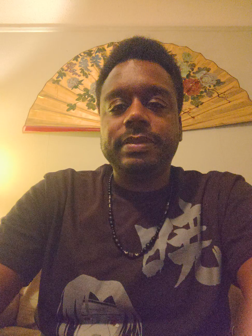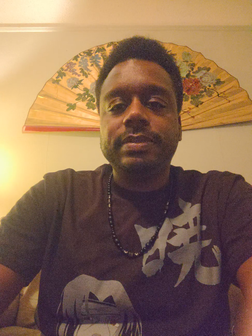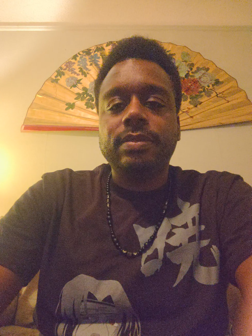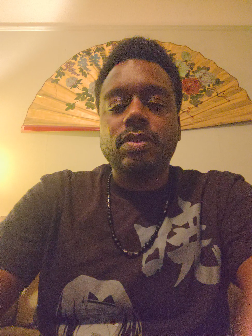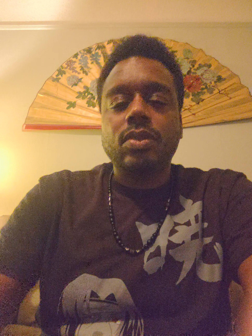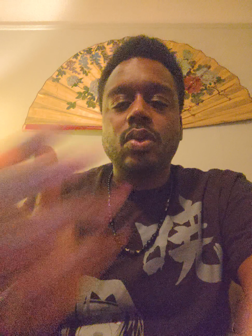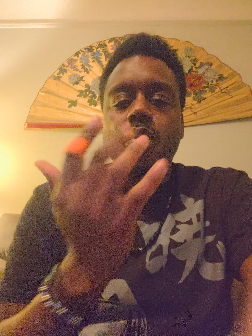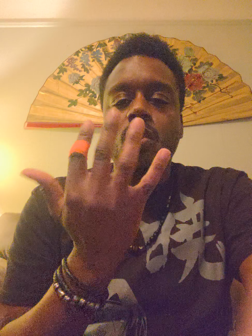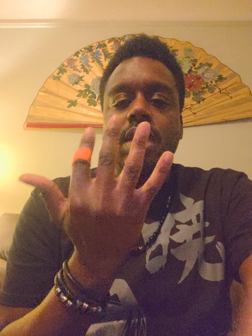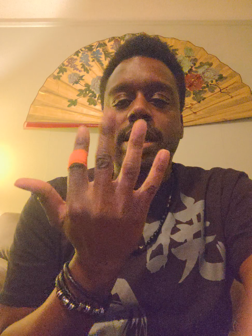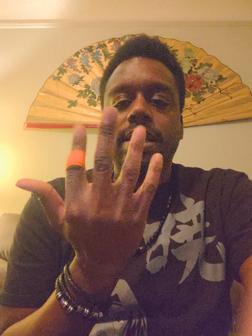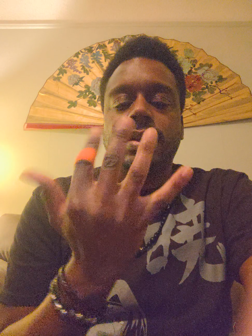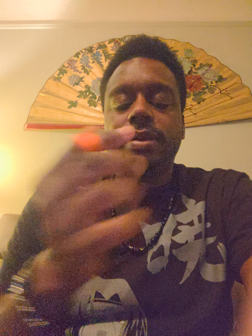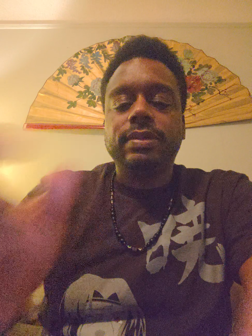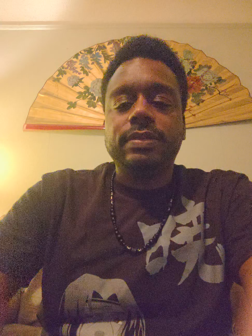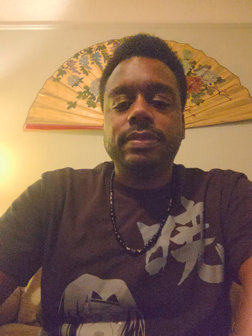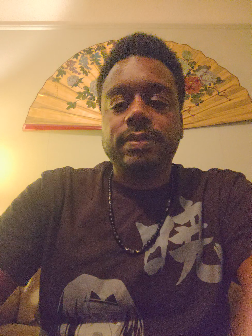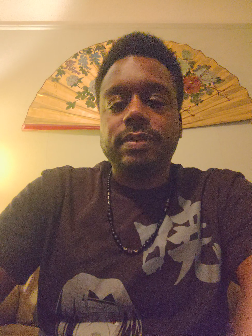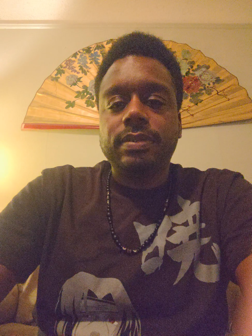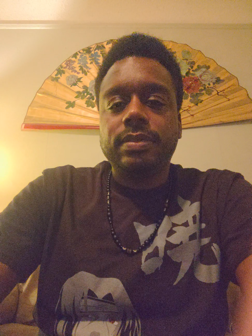wait